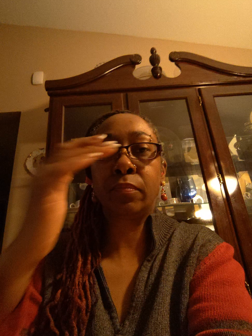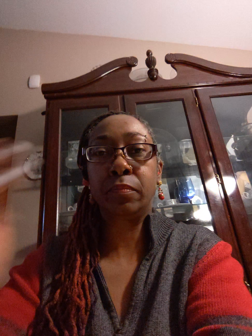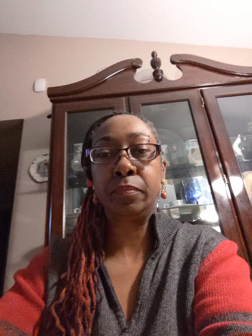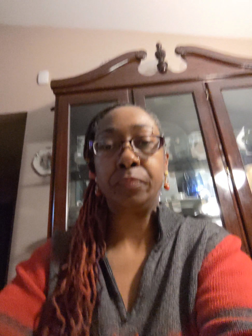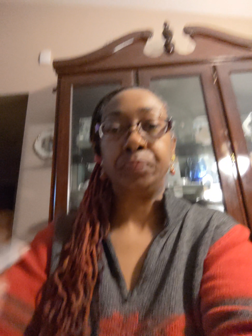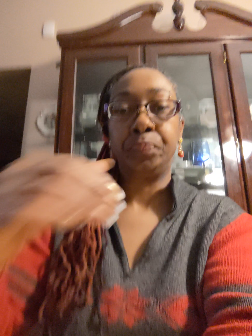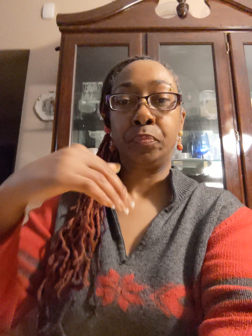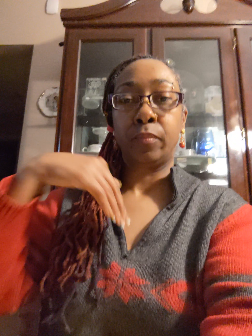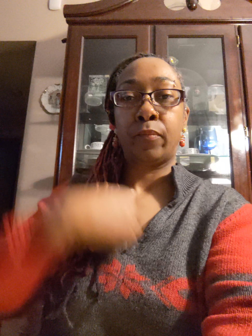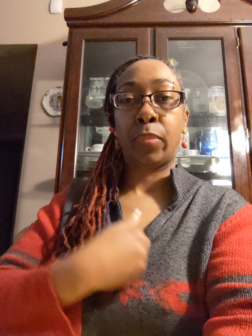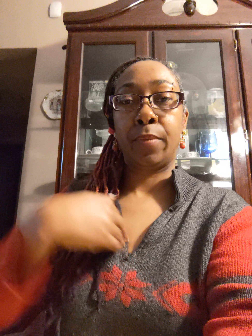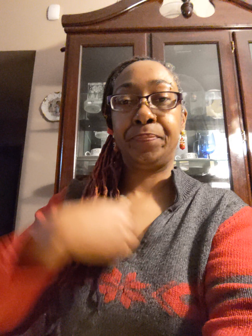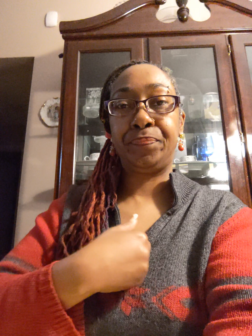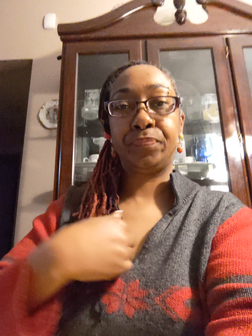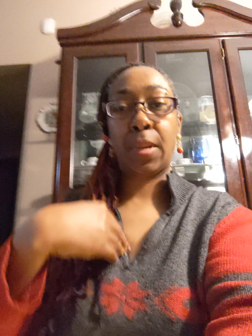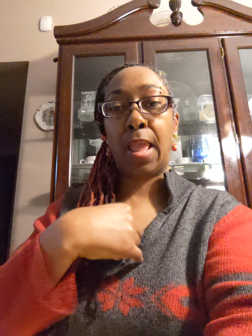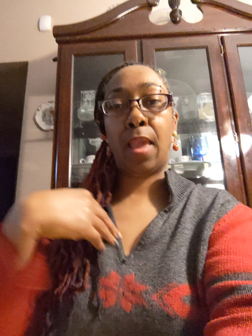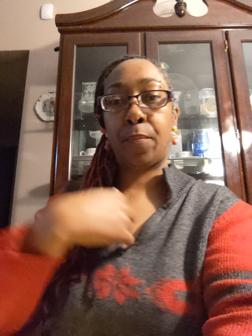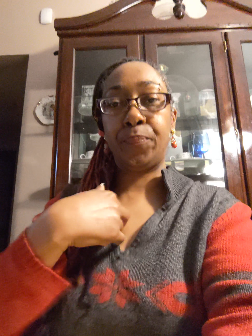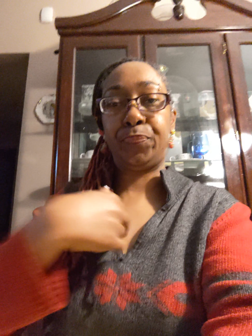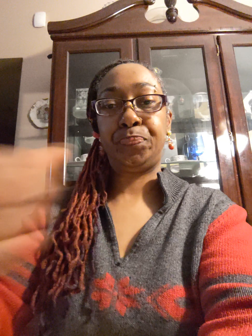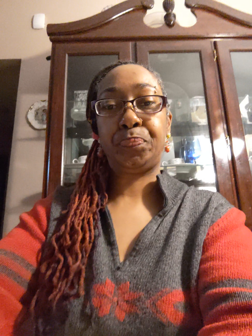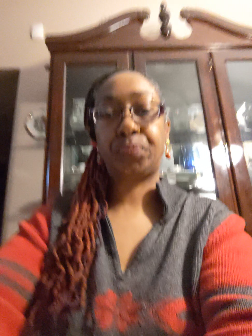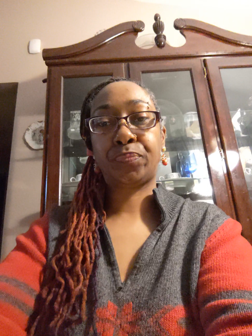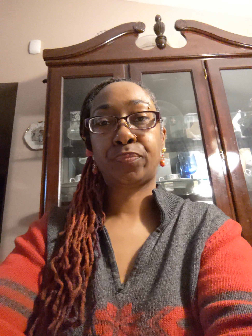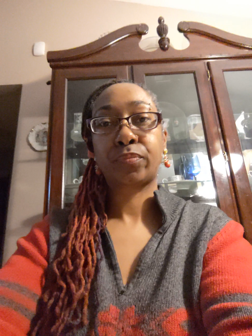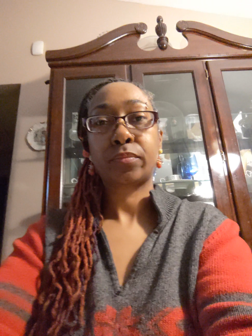animal